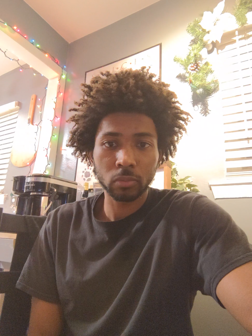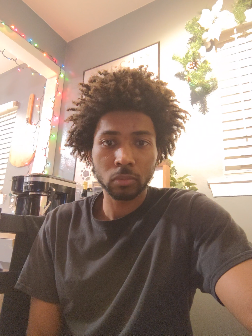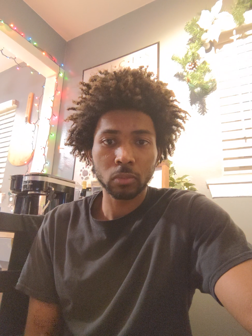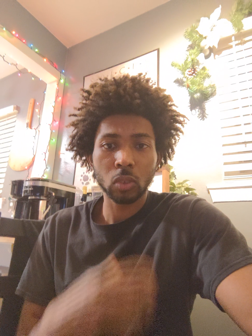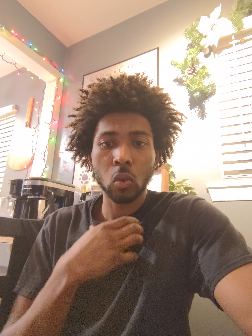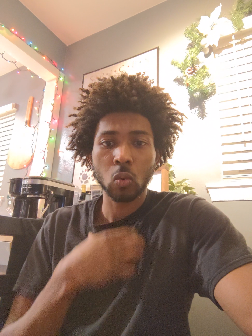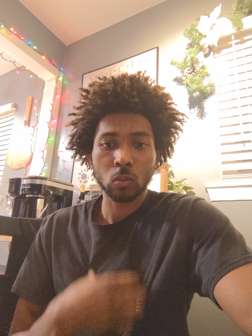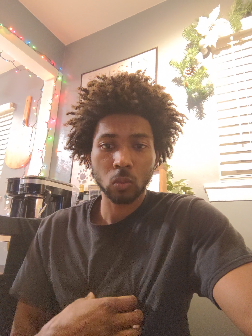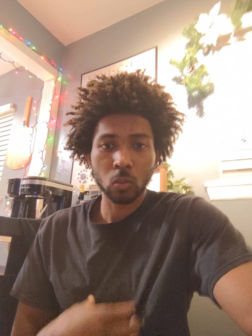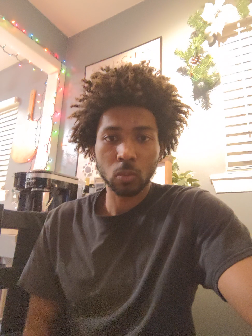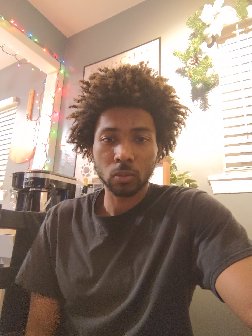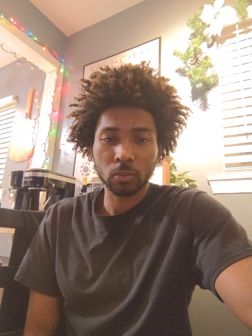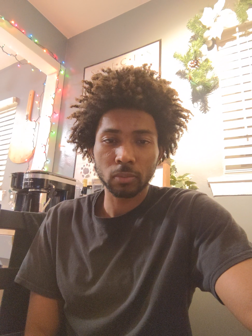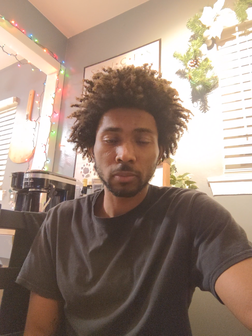hungry